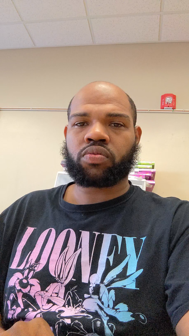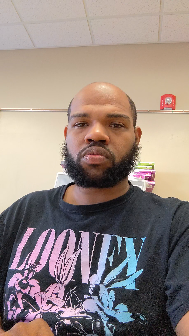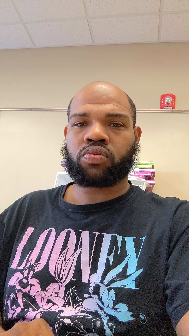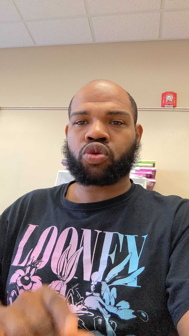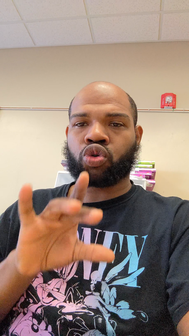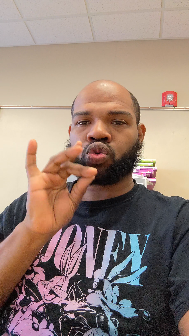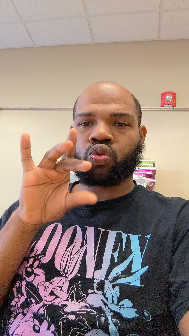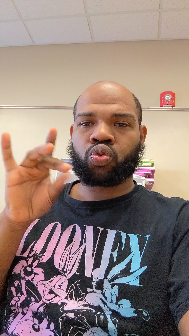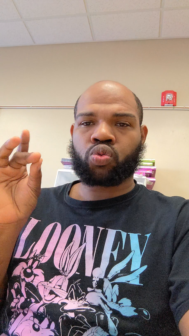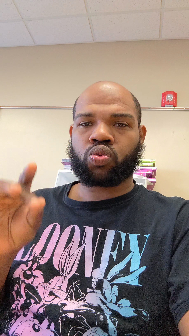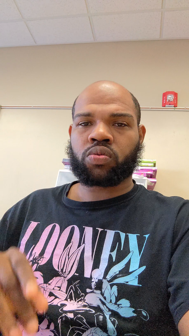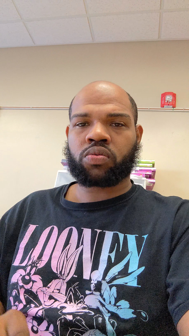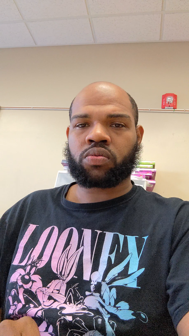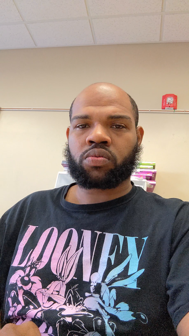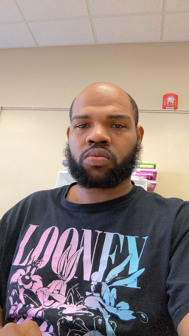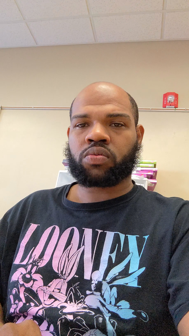choose